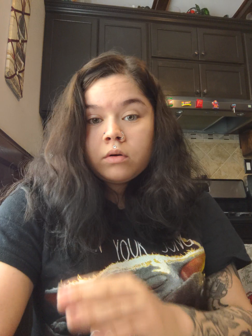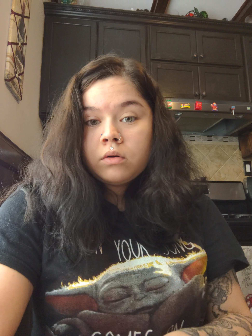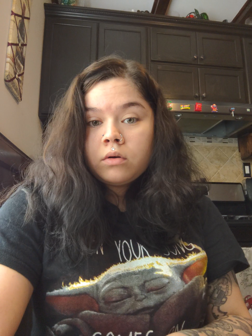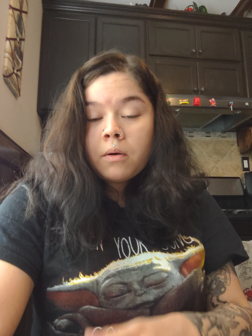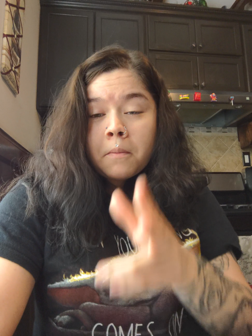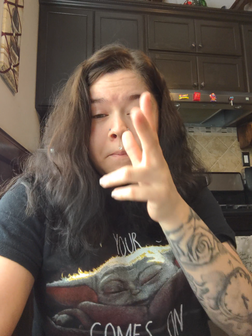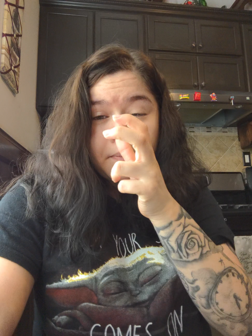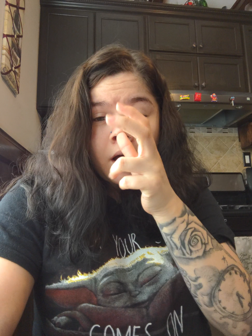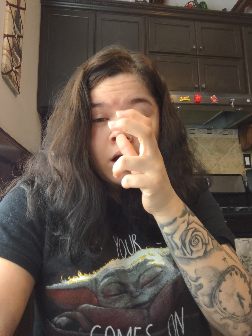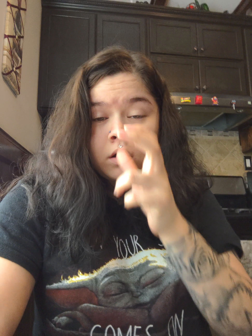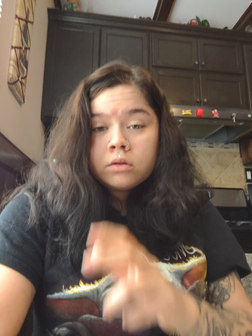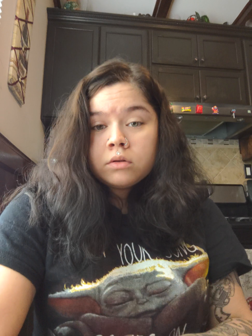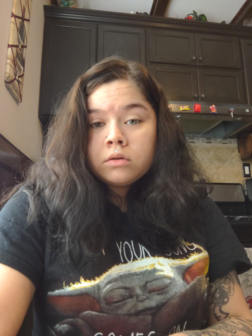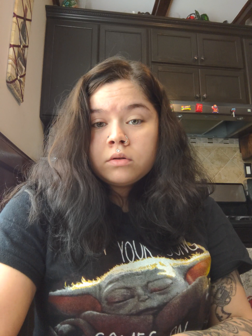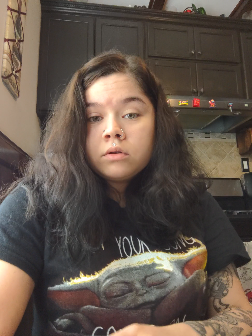bug